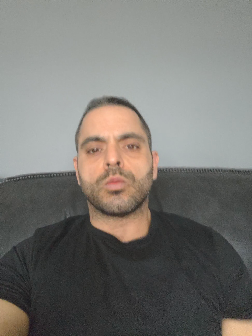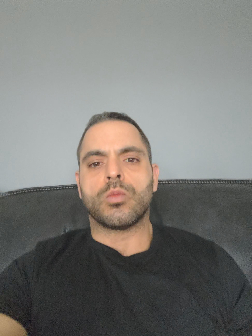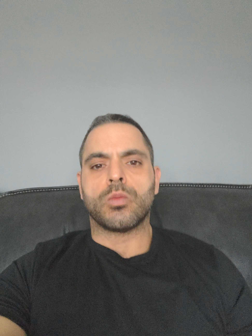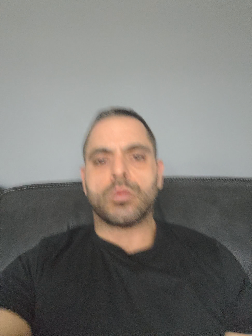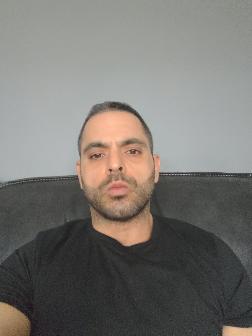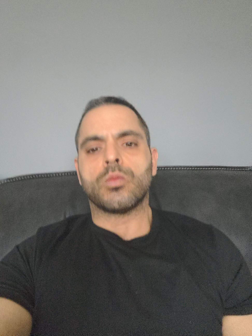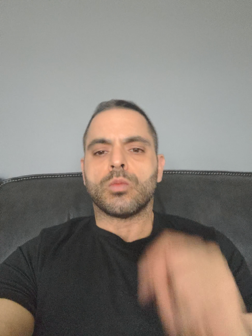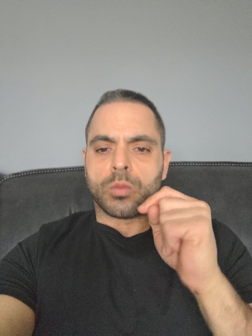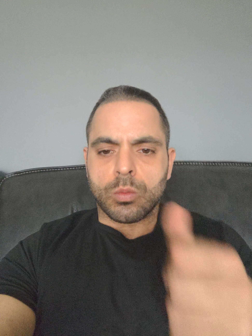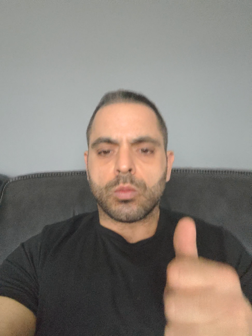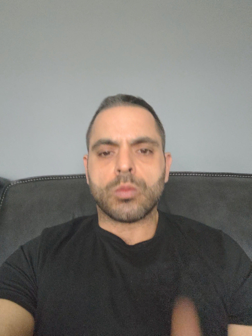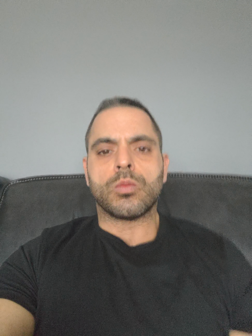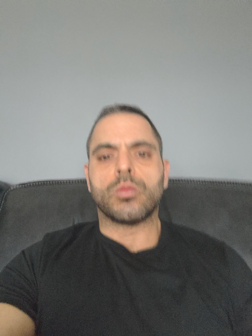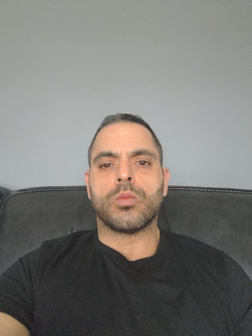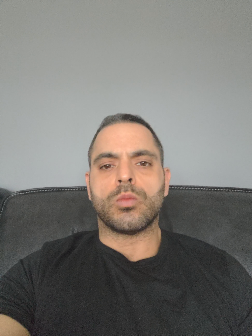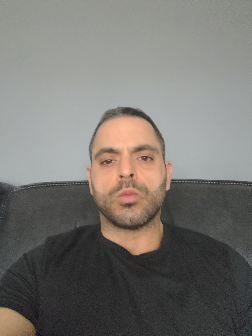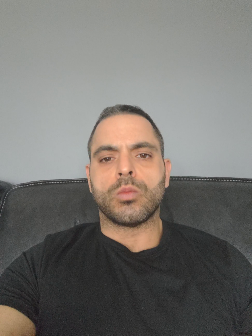fast